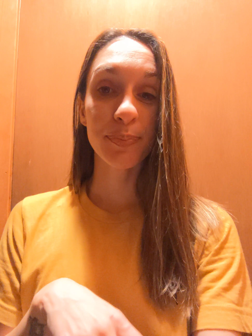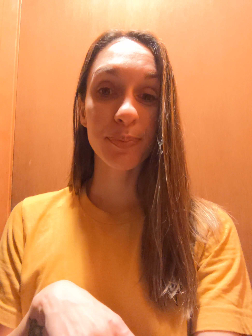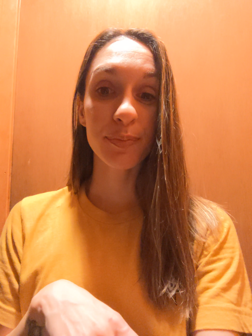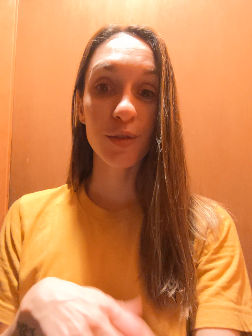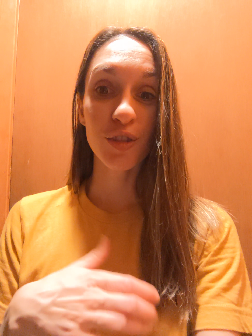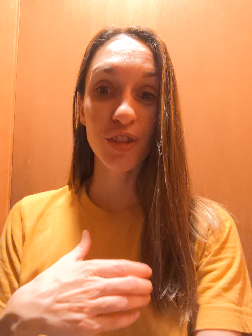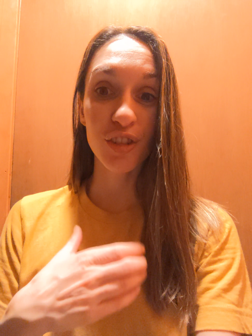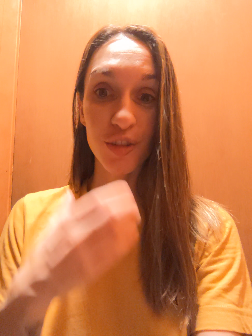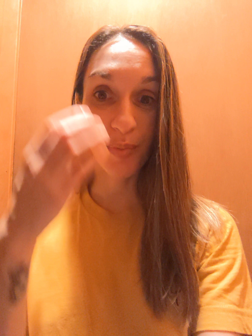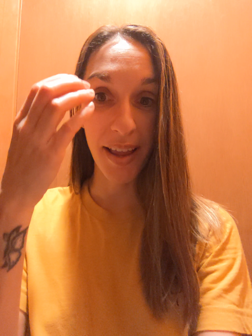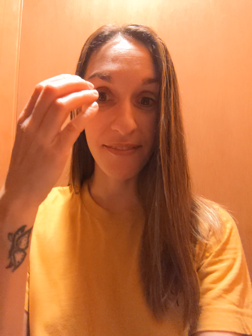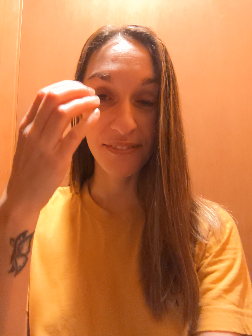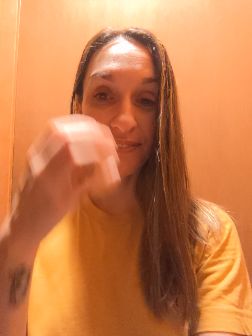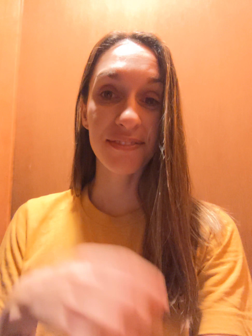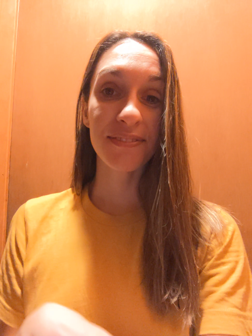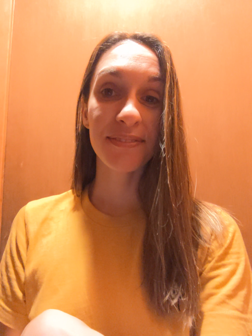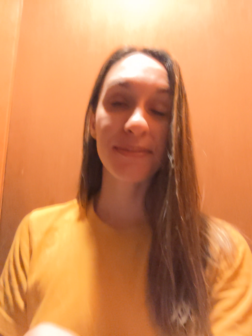giraffe